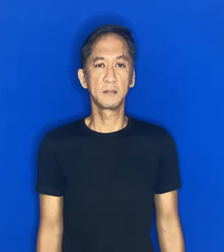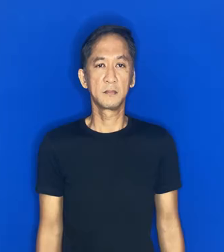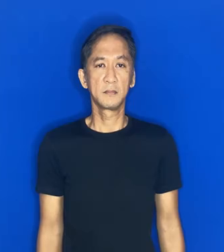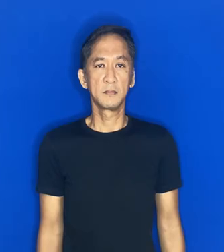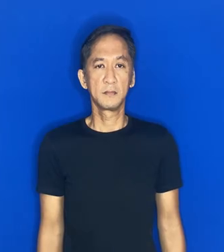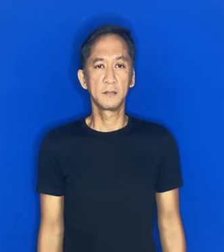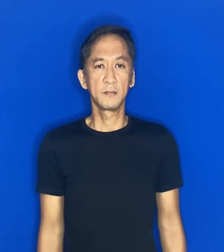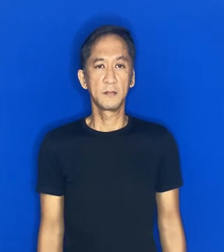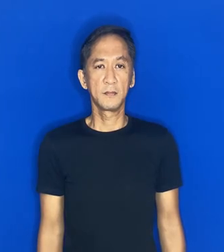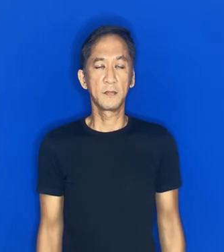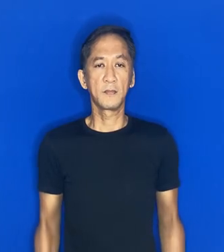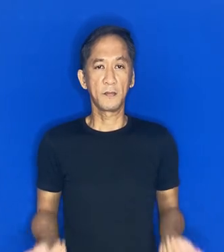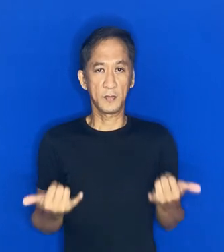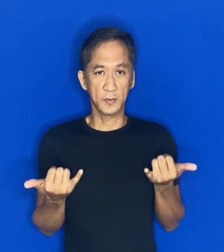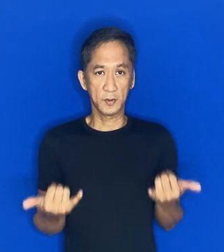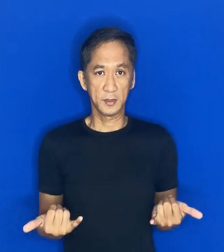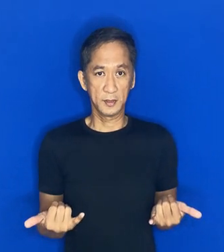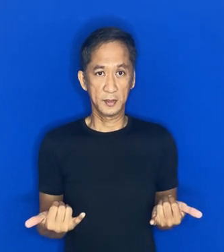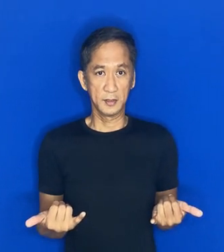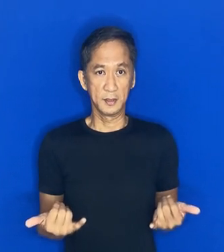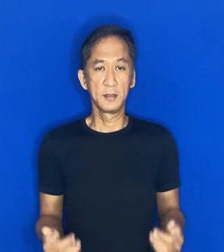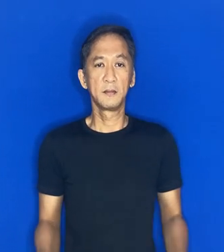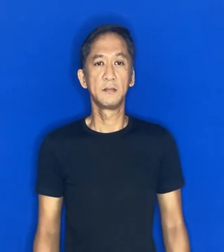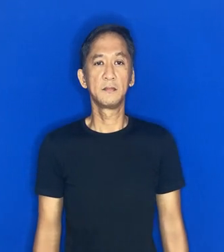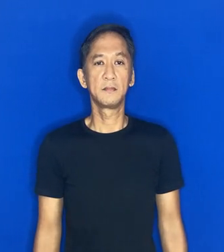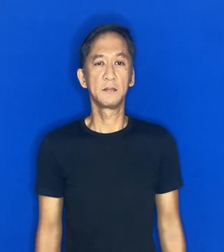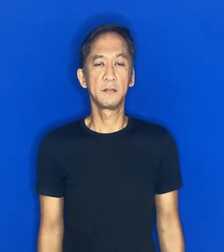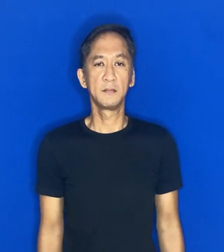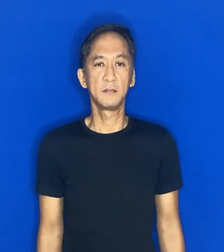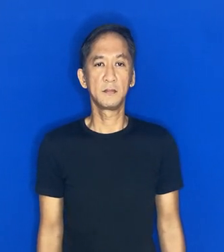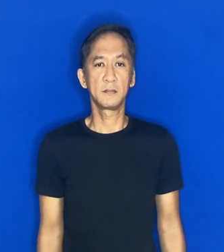today